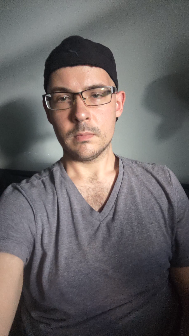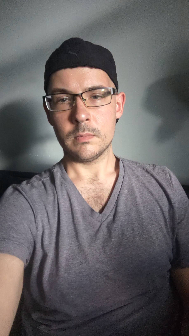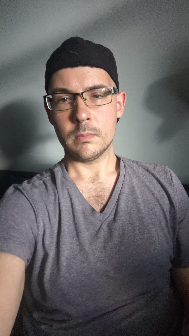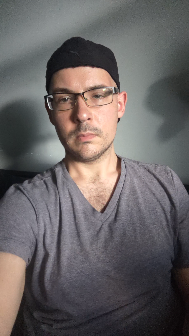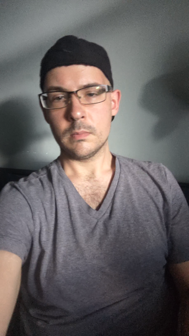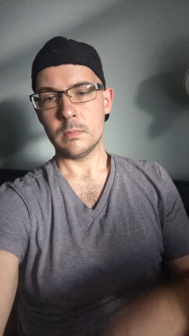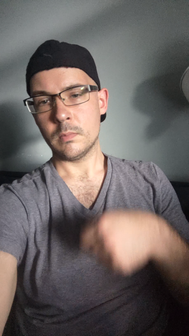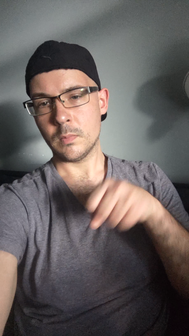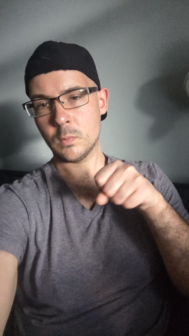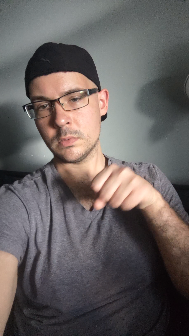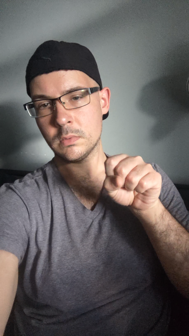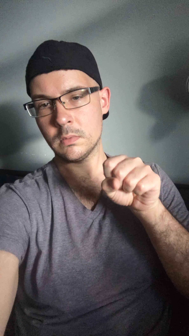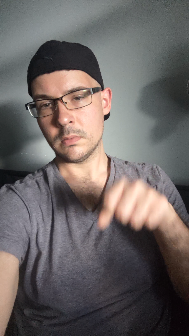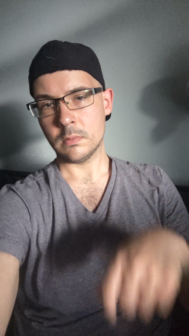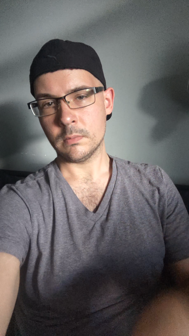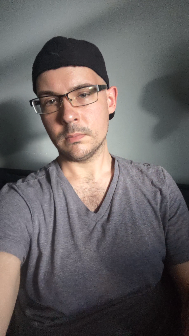motorcycle